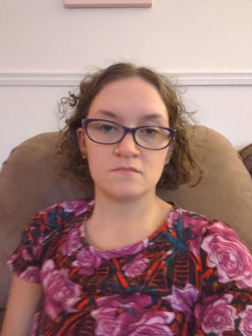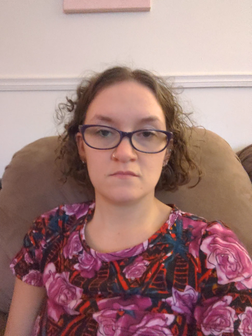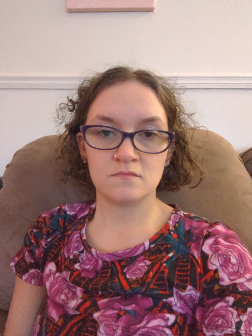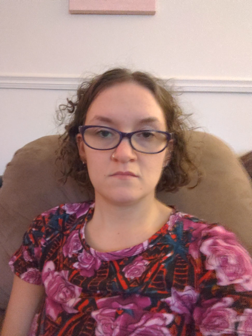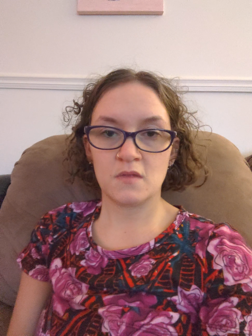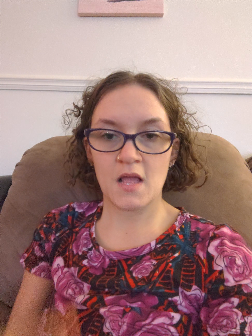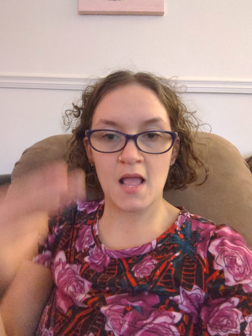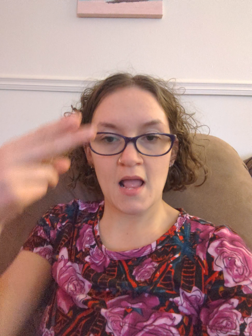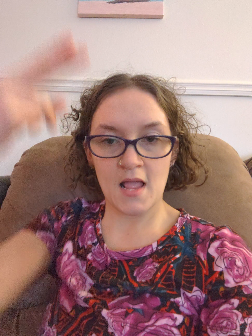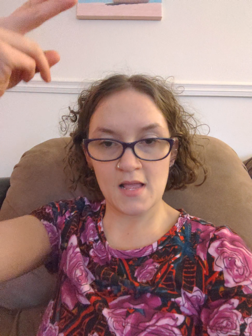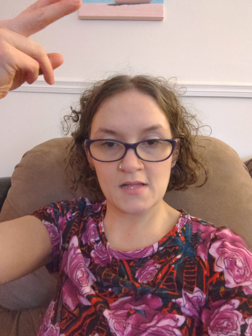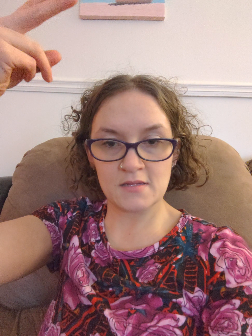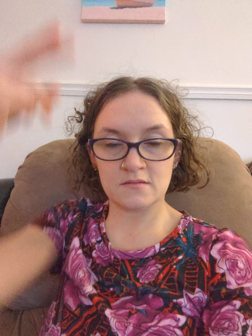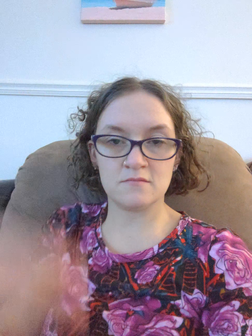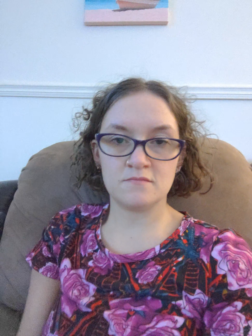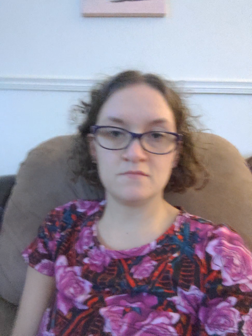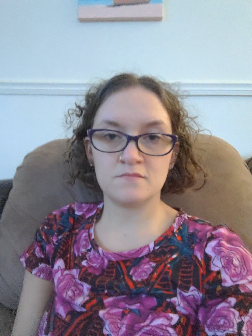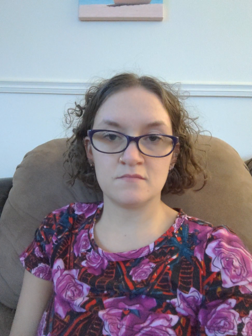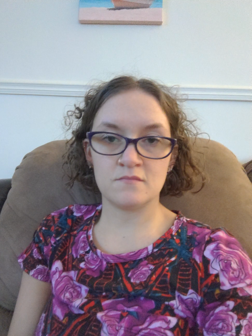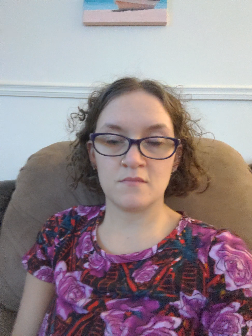high